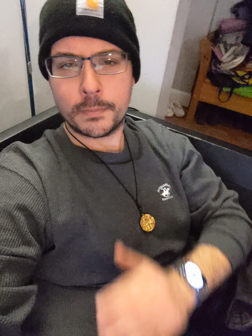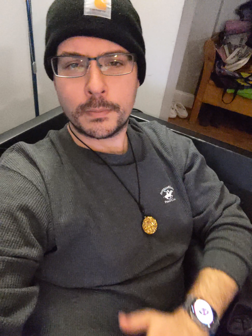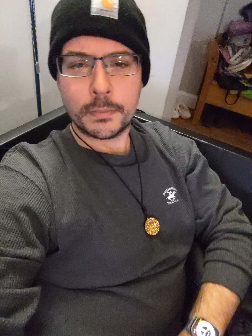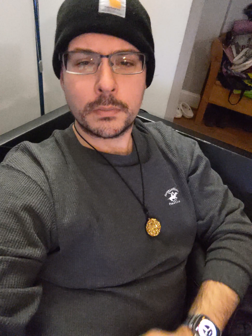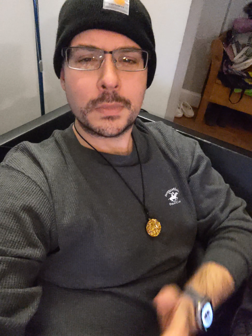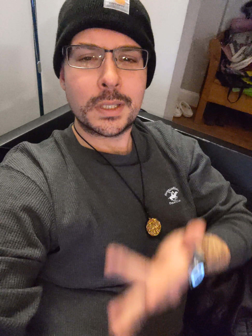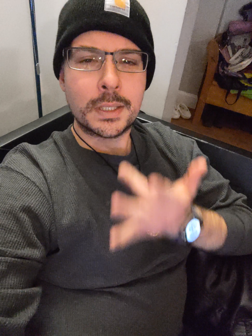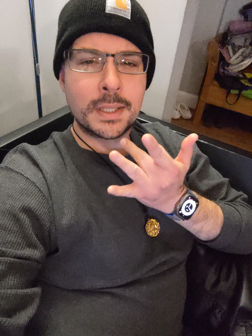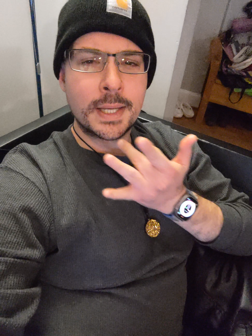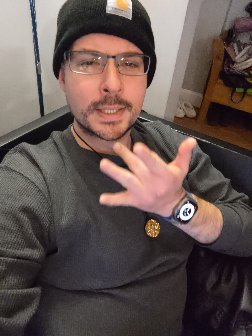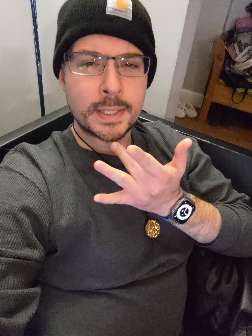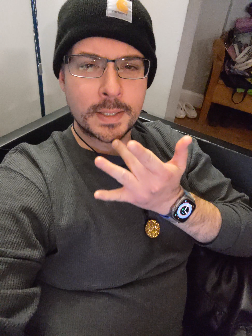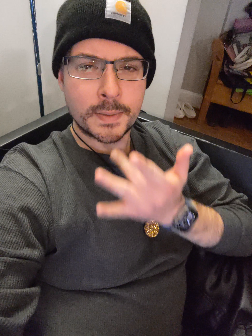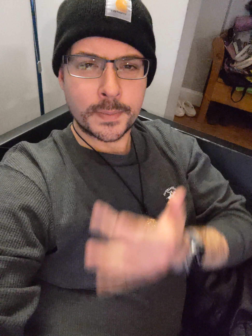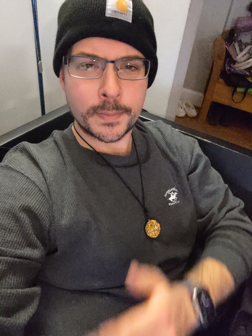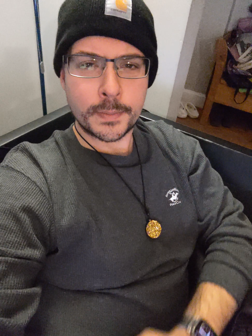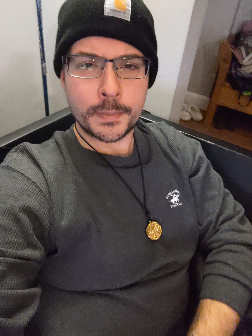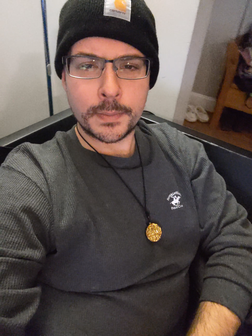taste